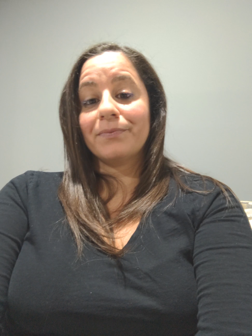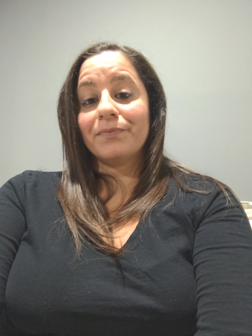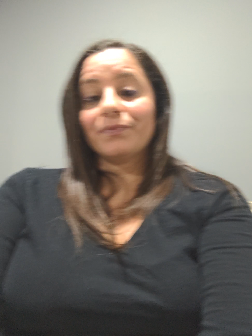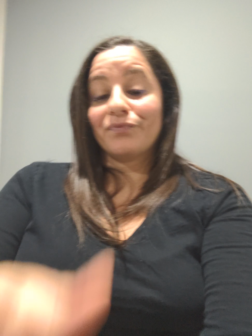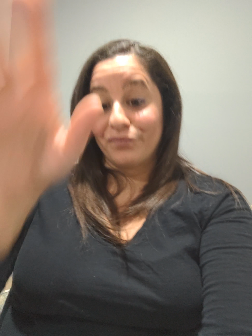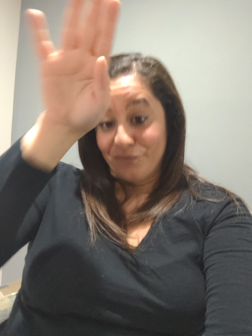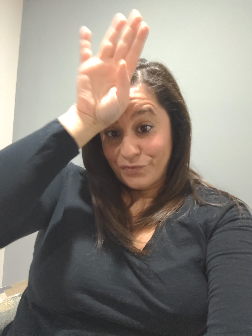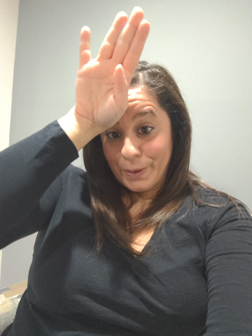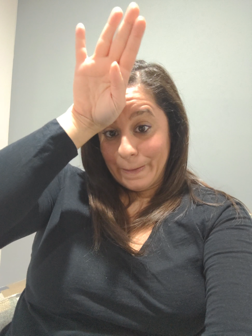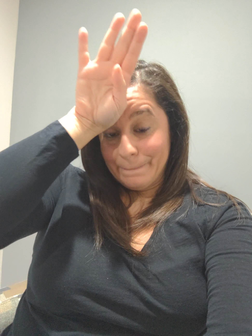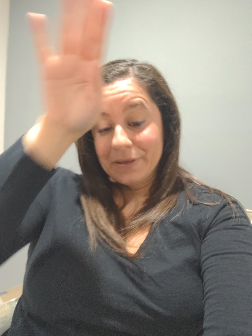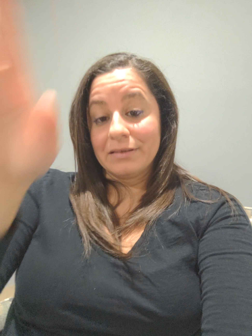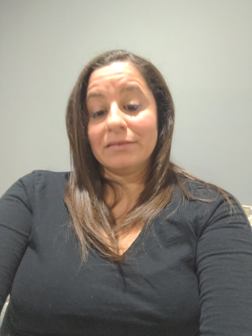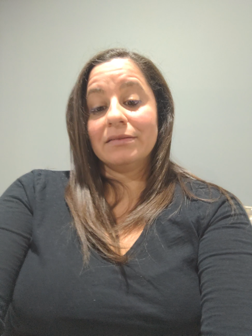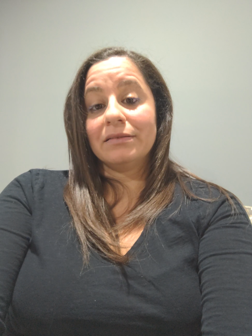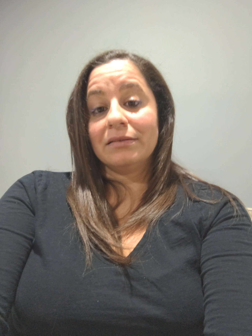fireman